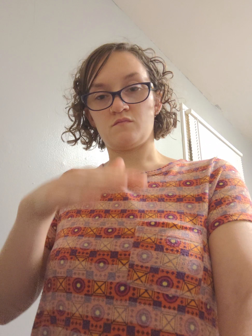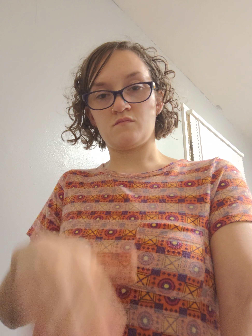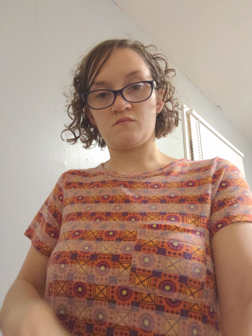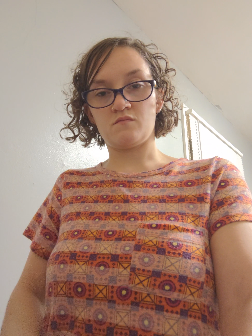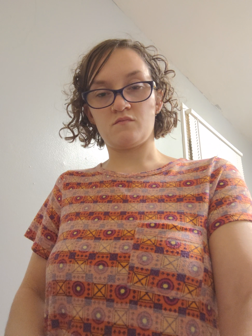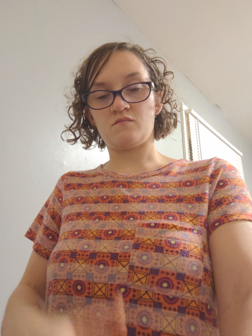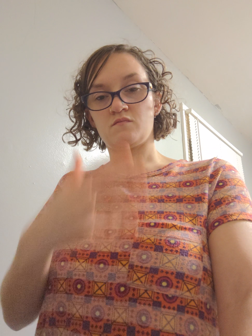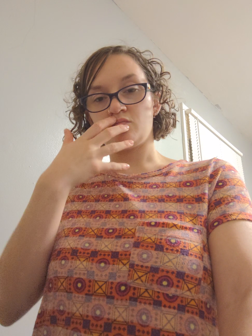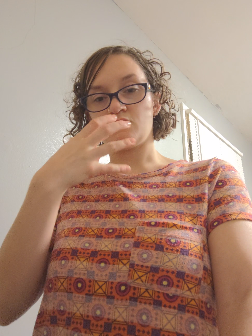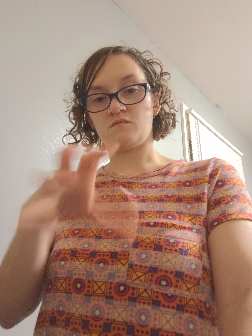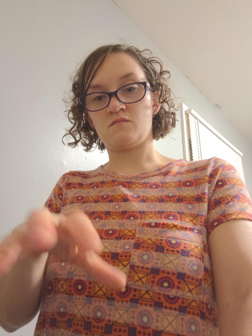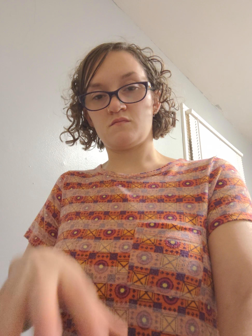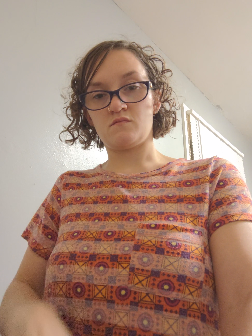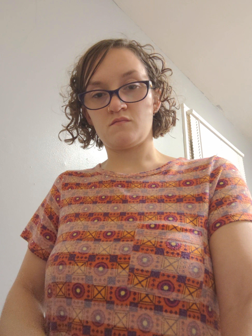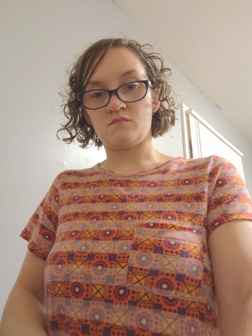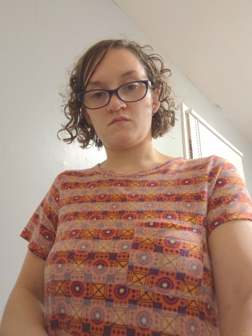hot